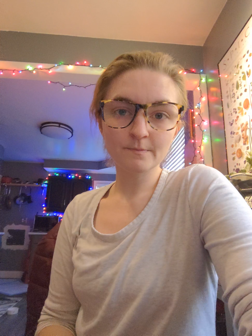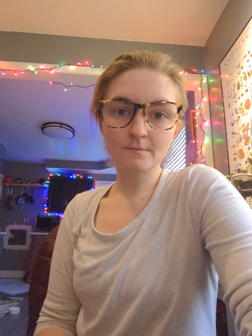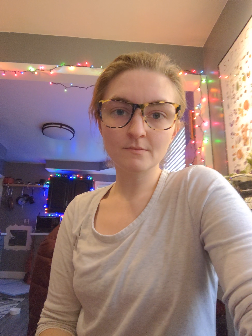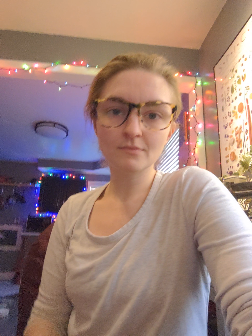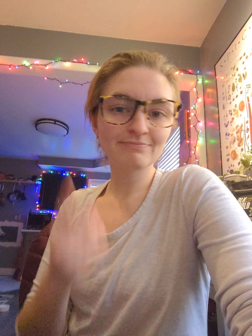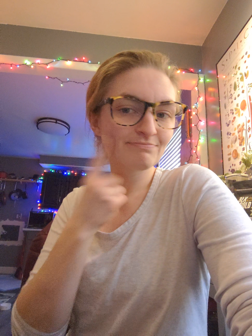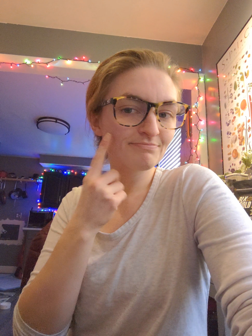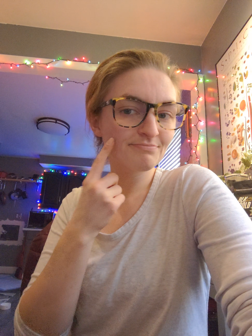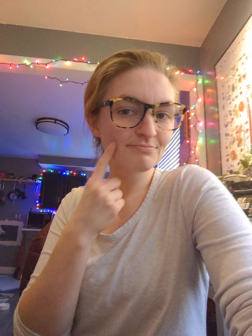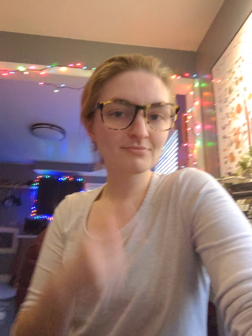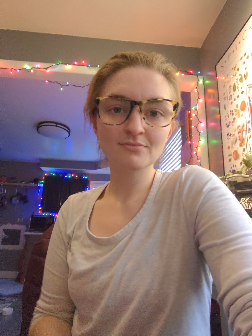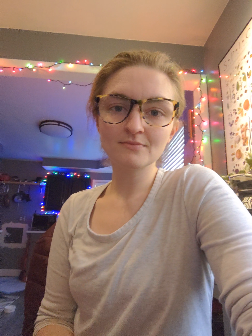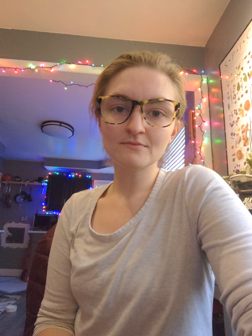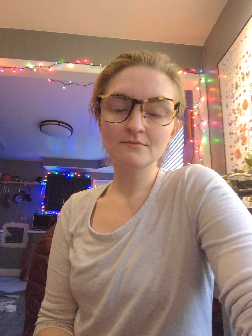cheek